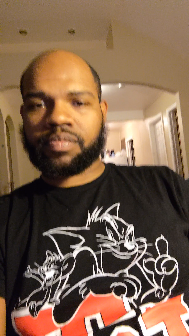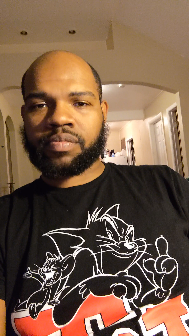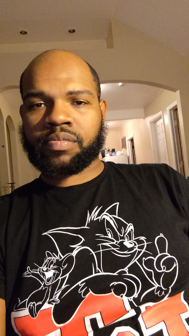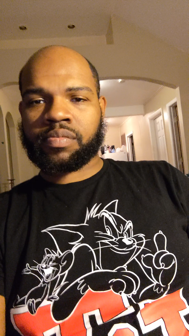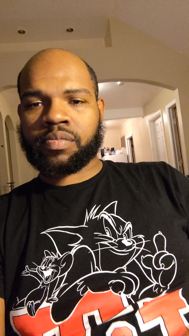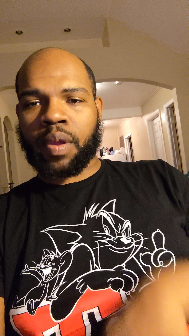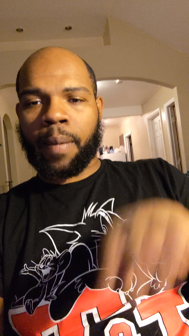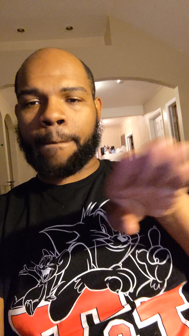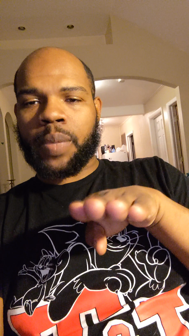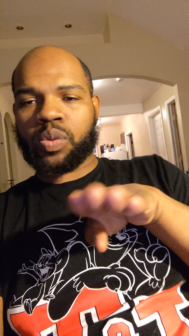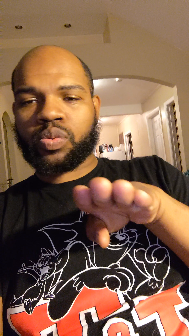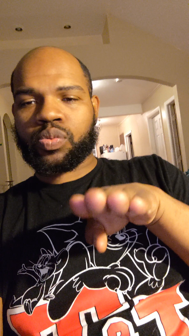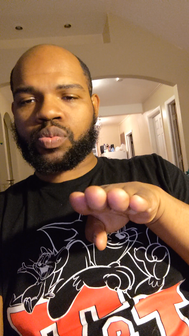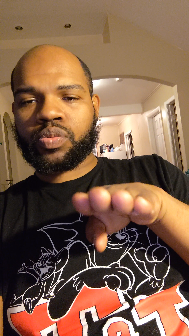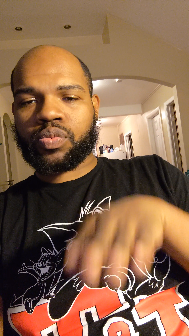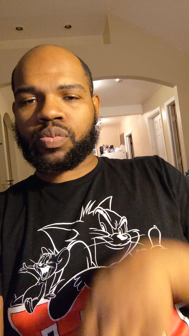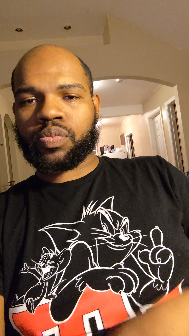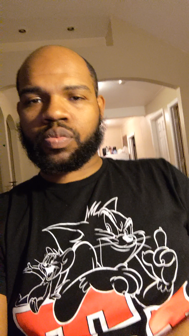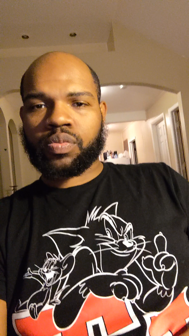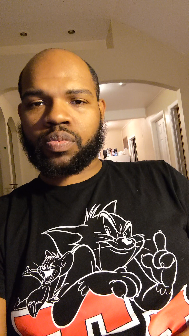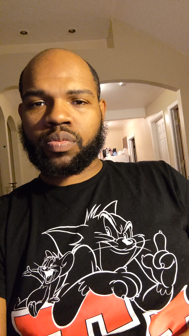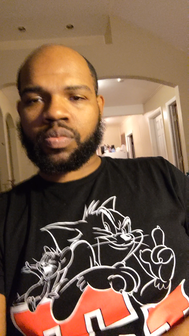boots